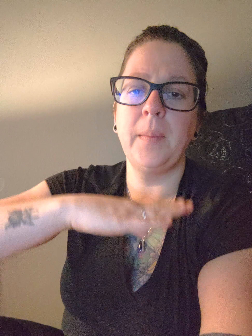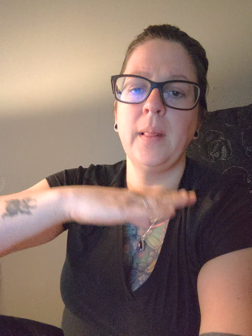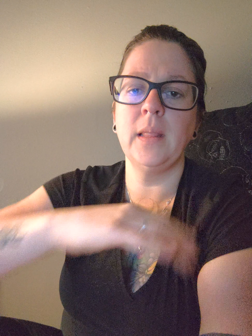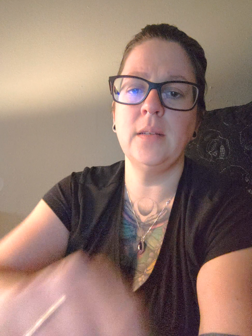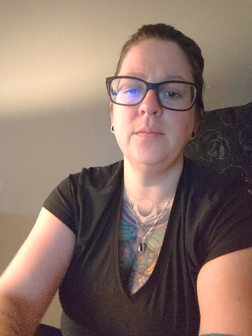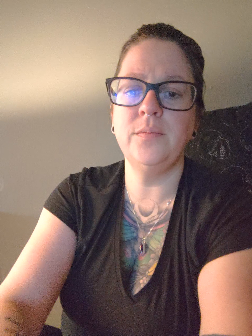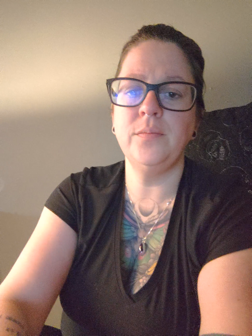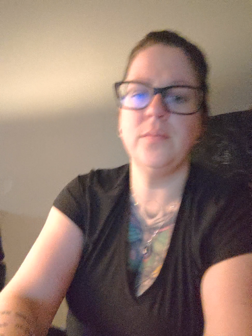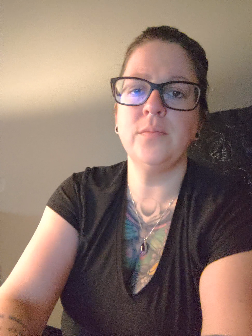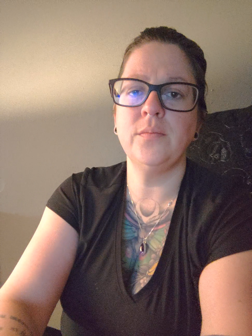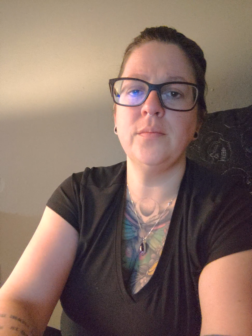table